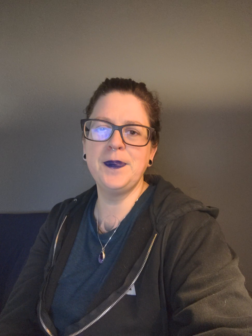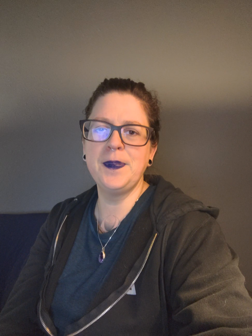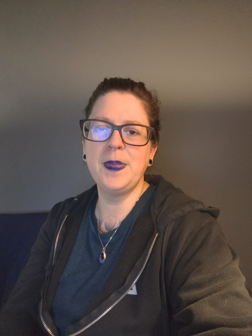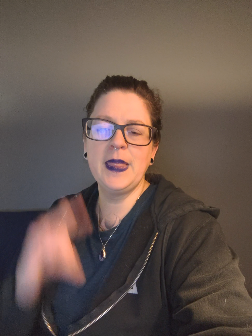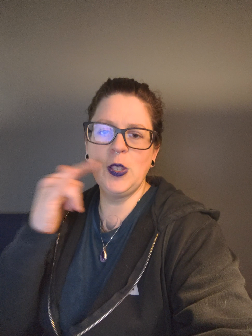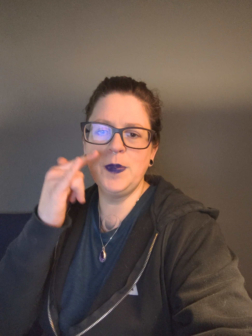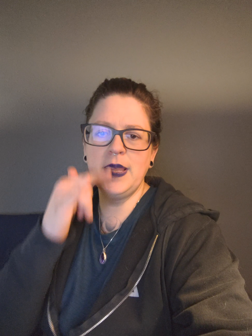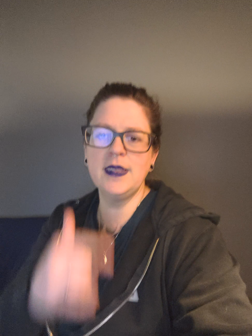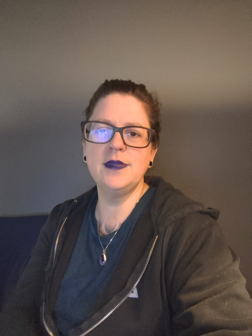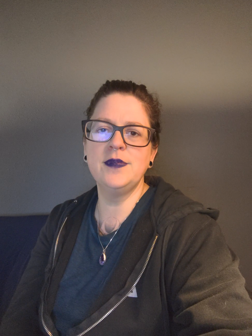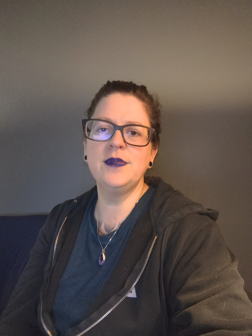airplane